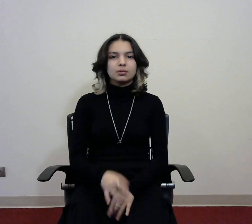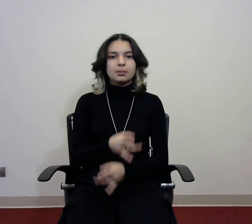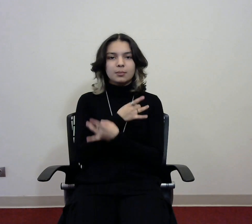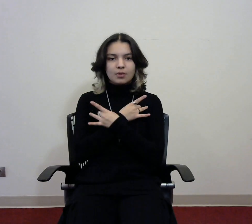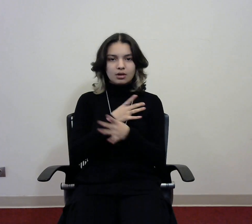bayram